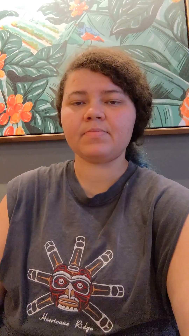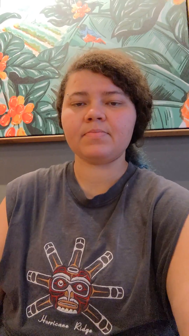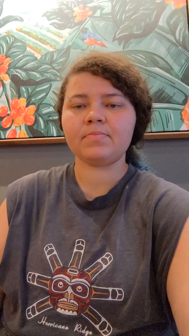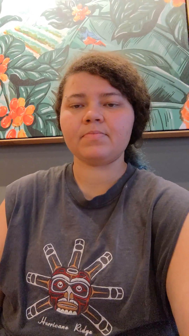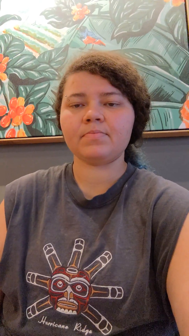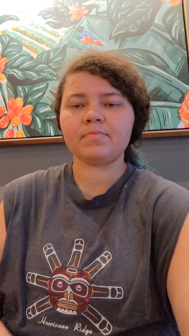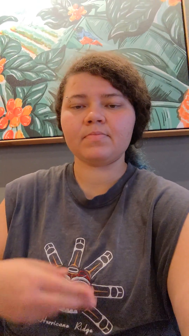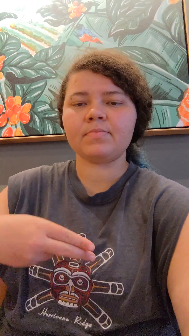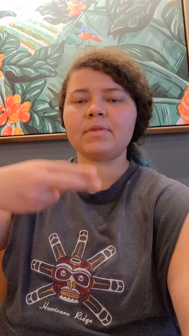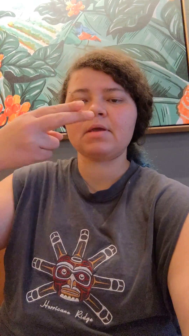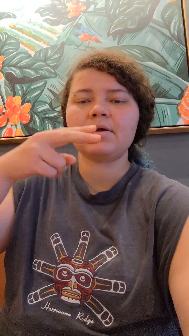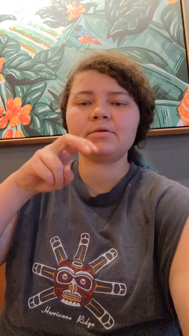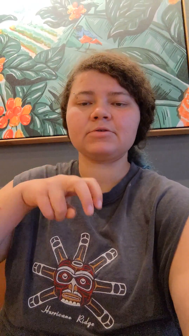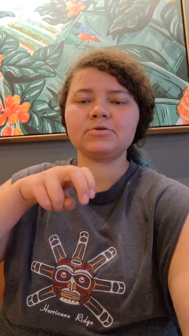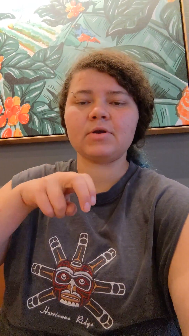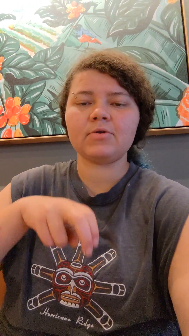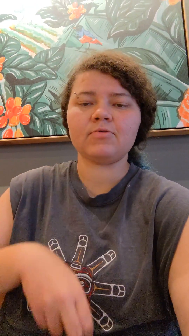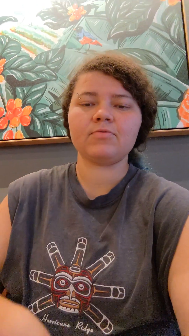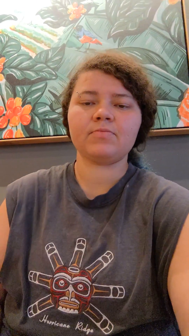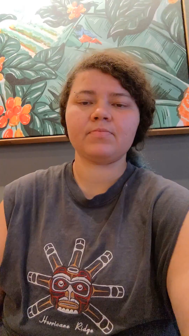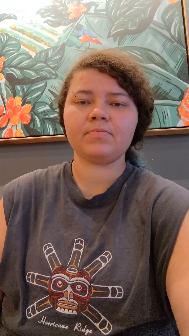high chair